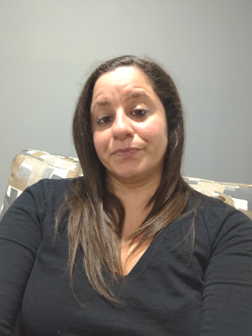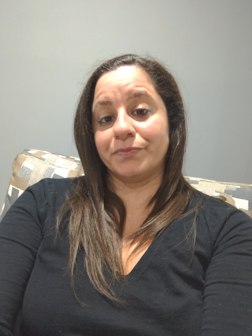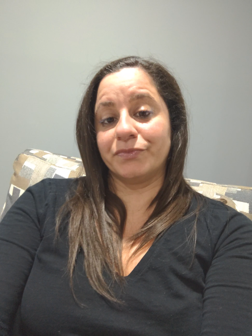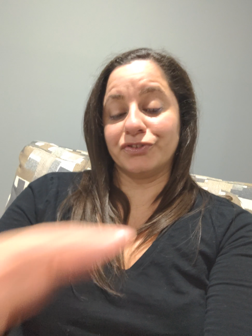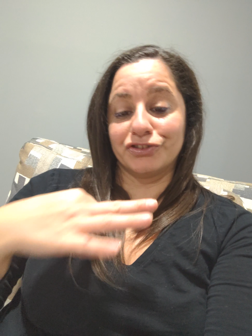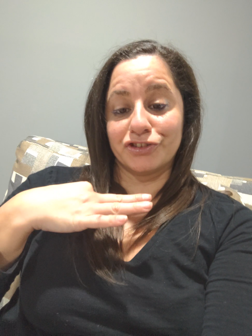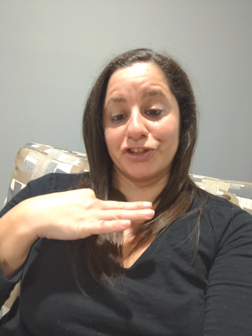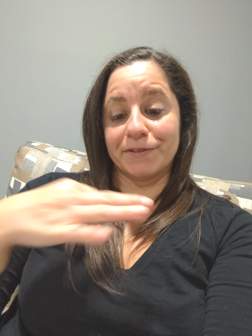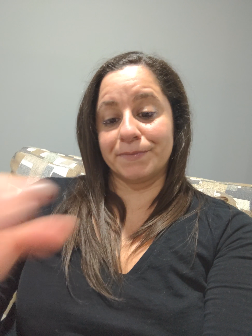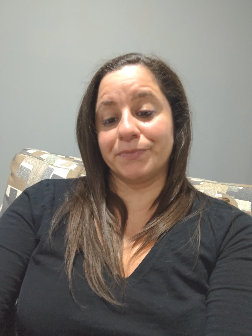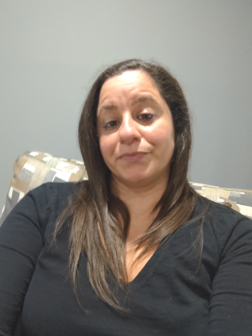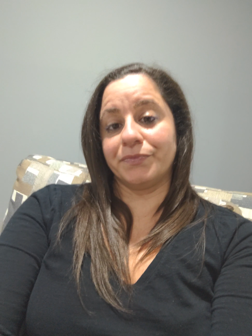shirt